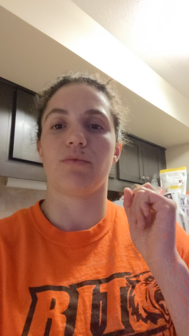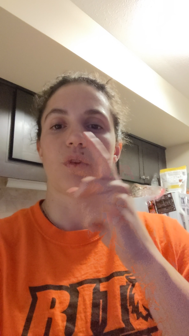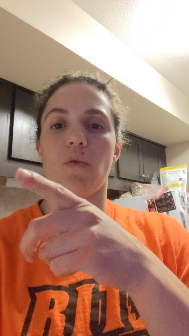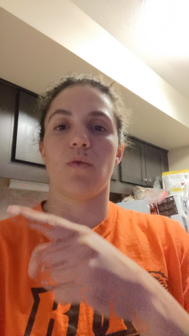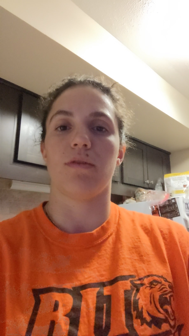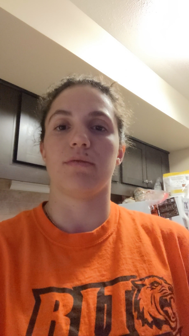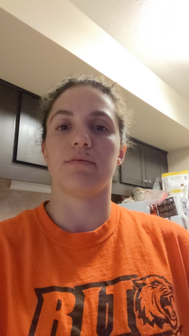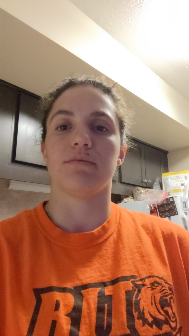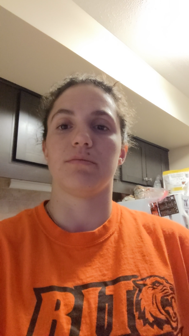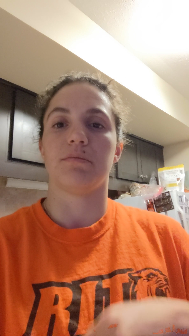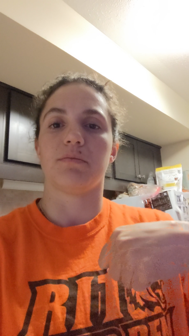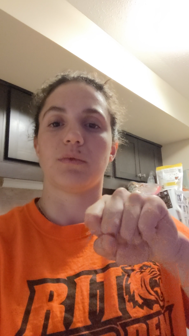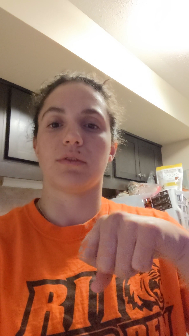motorcycle